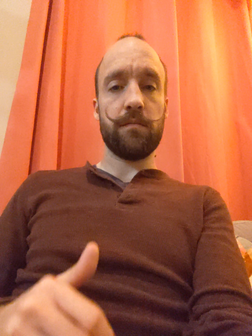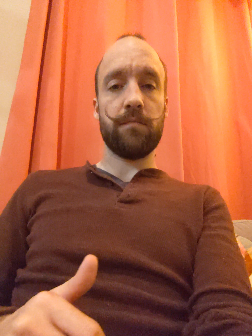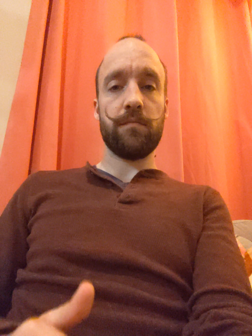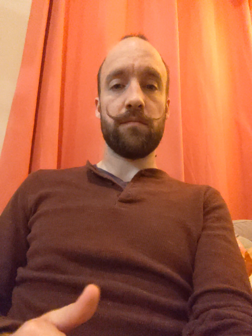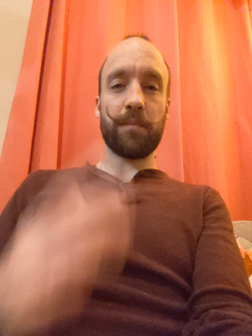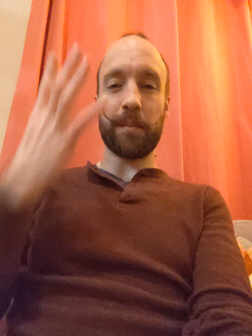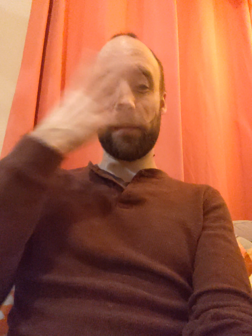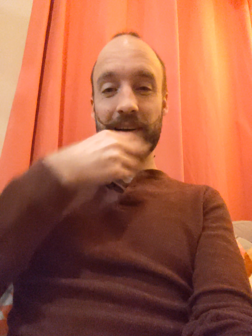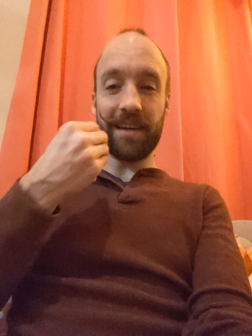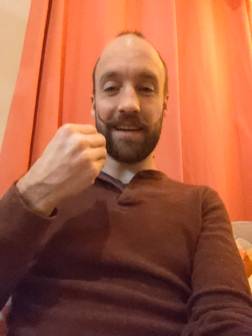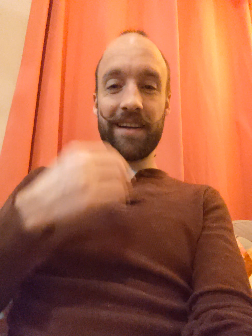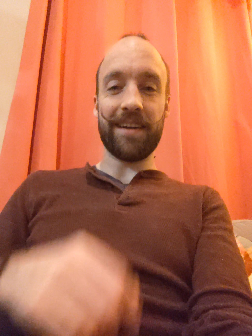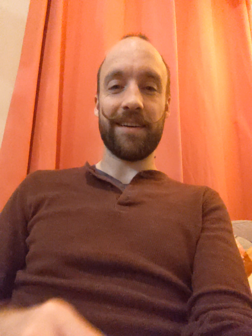pretty